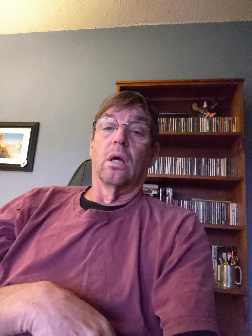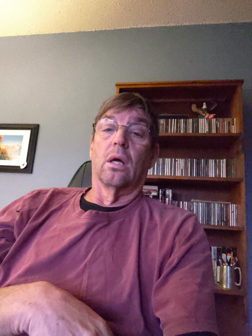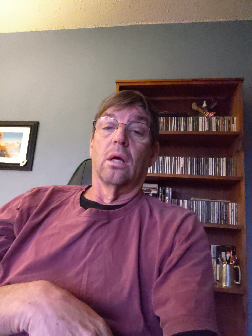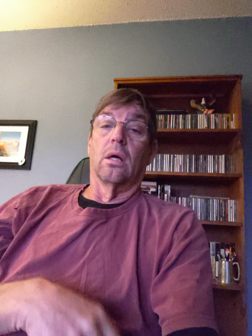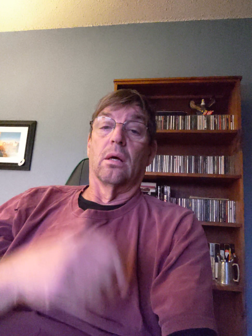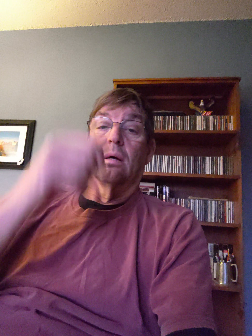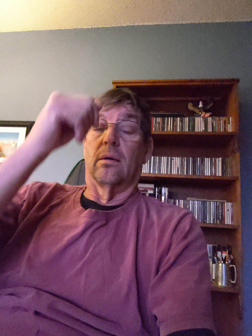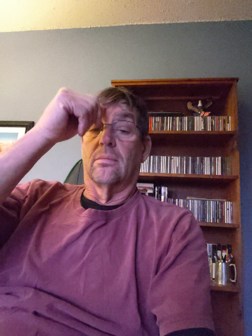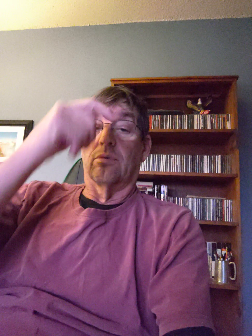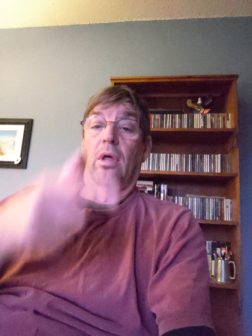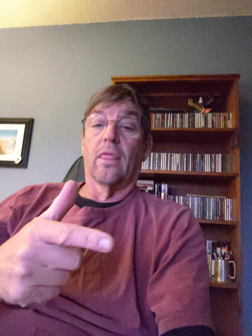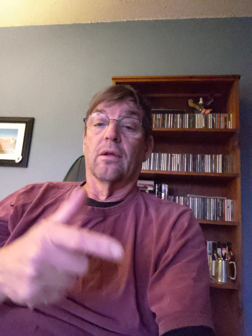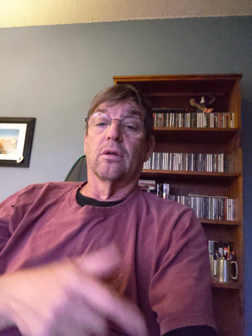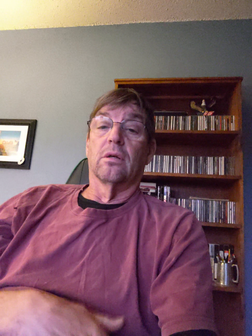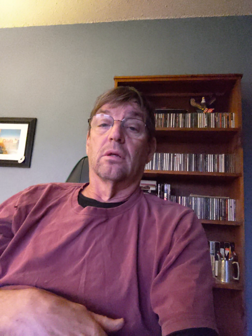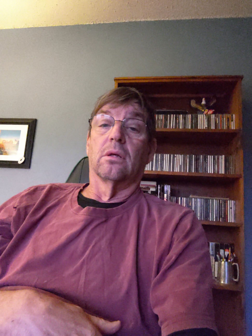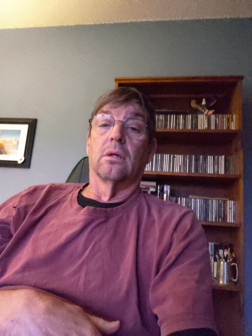brother